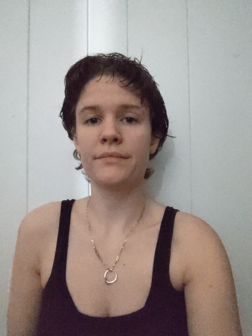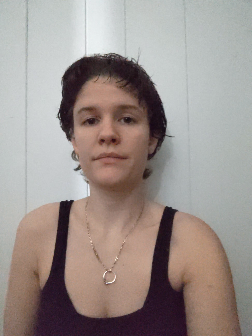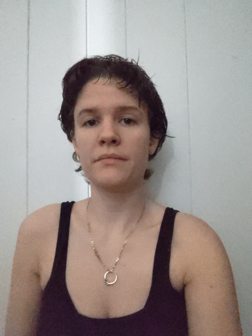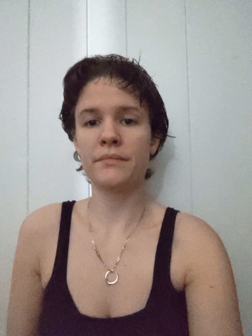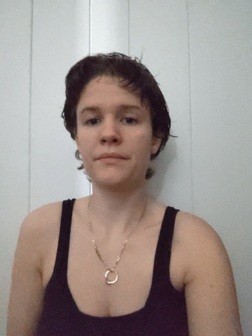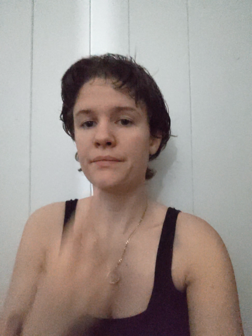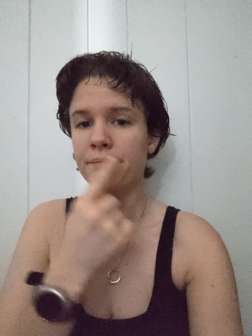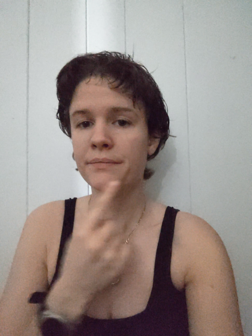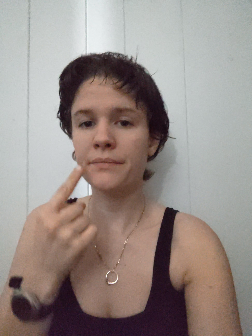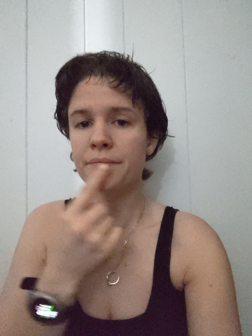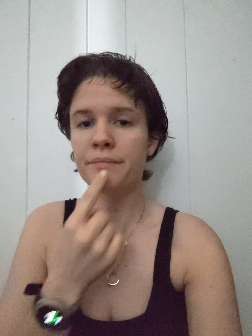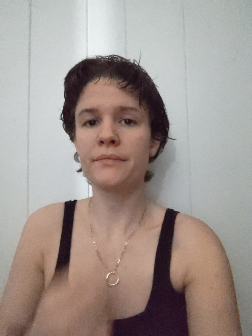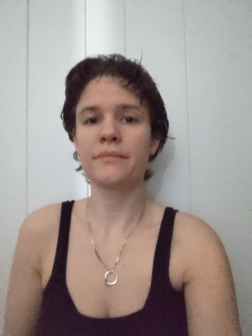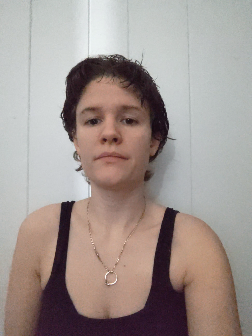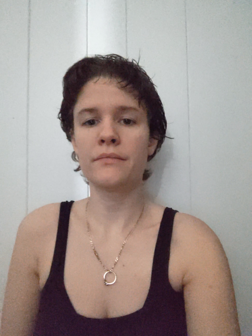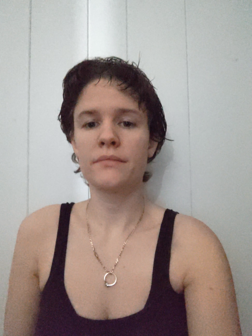mouth